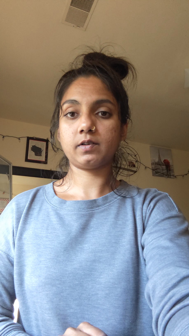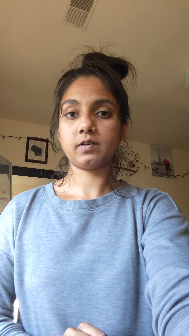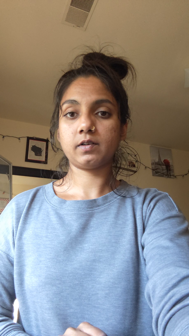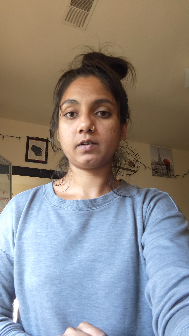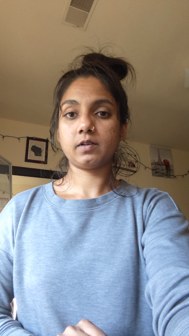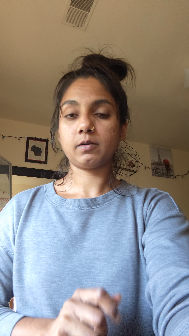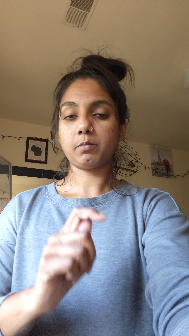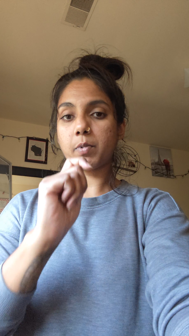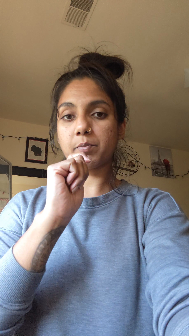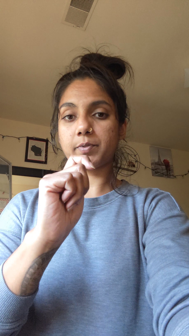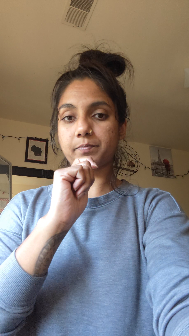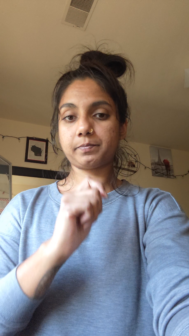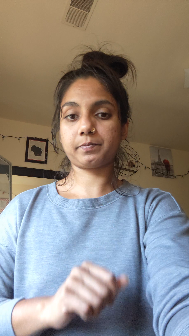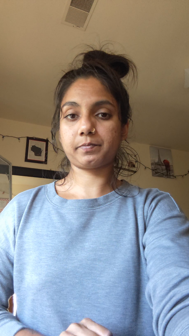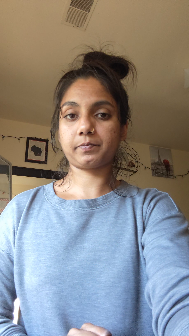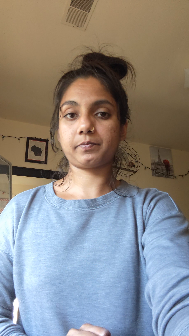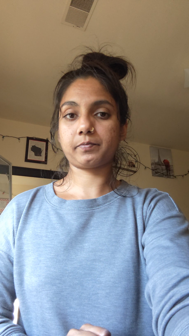popsicle